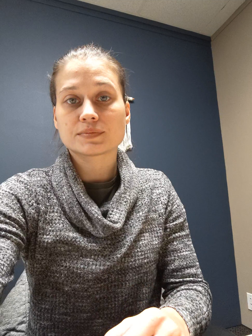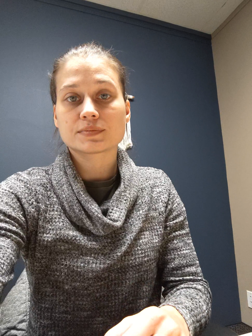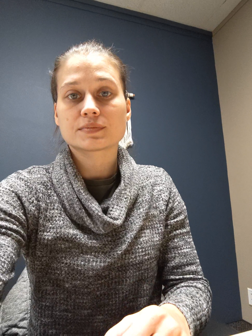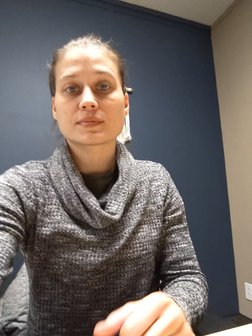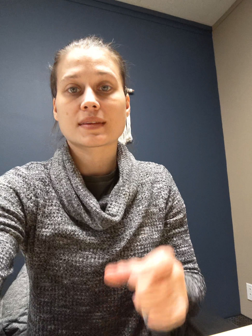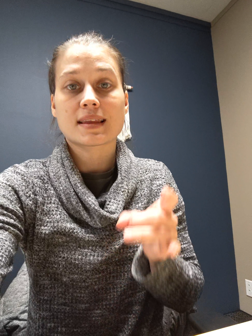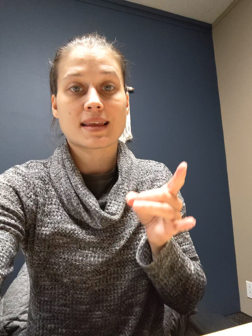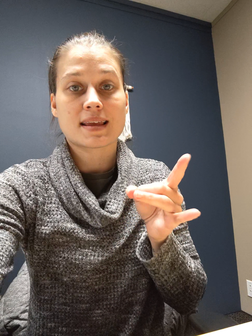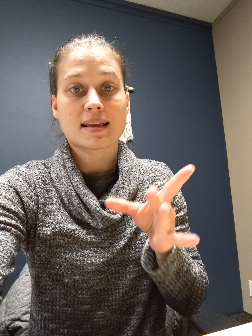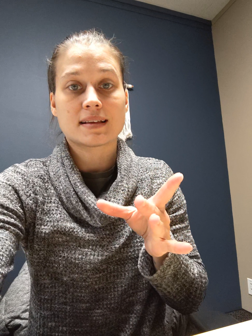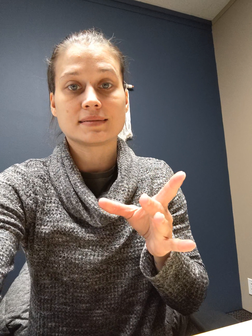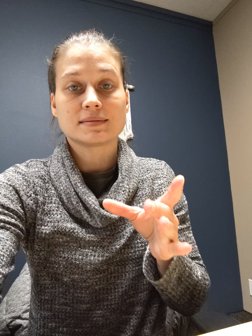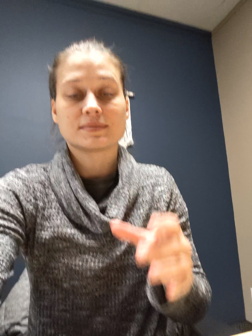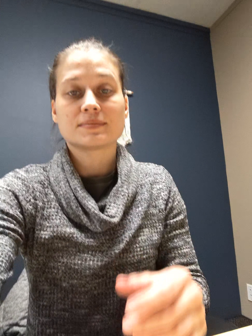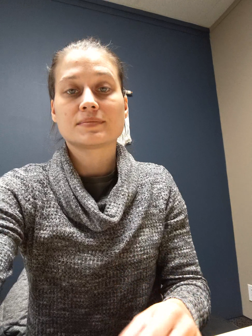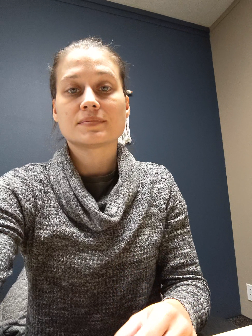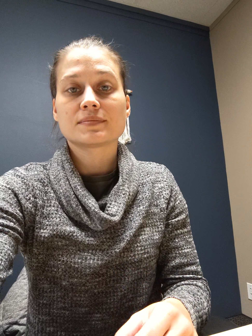hate